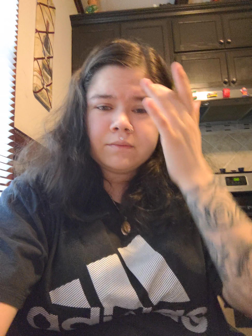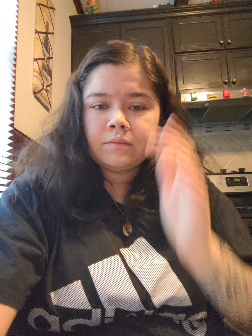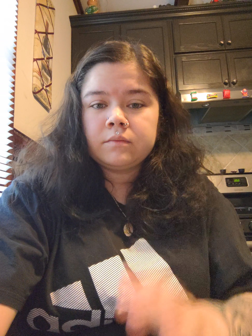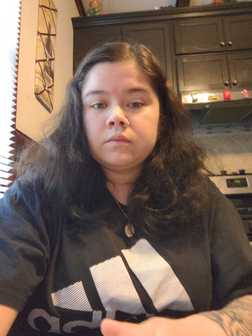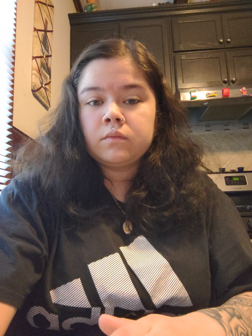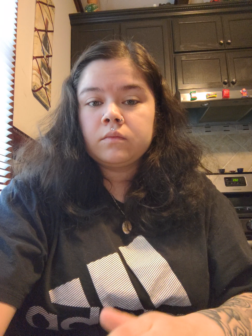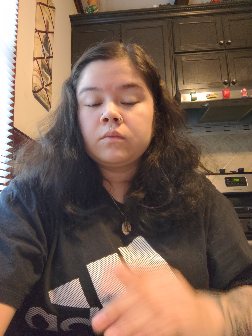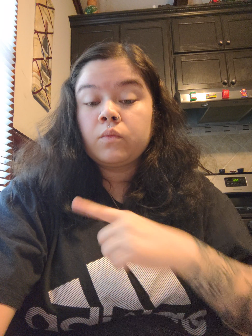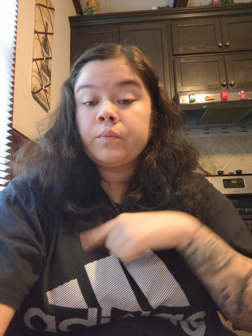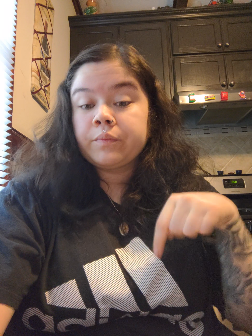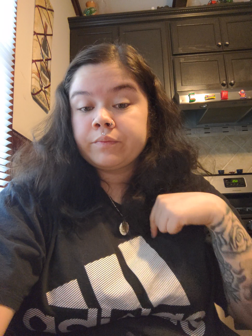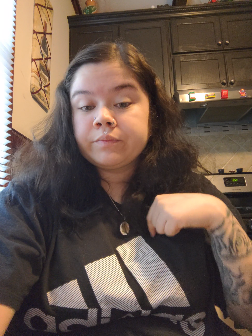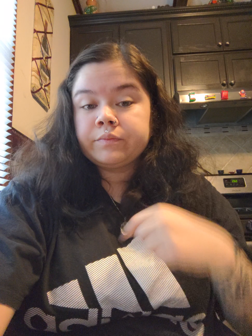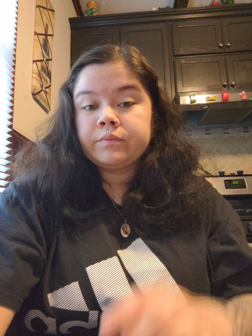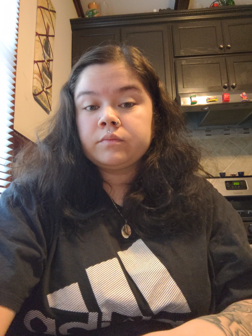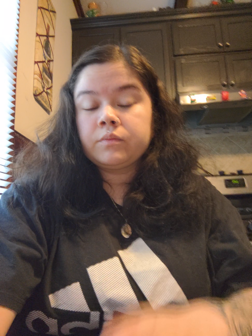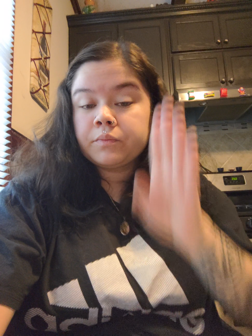we